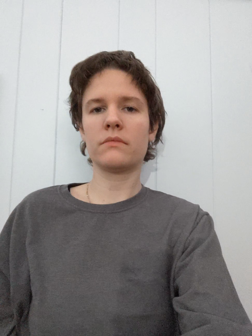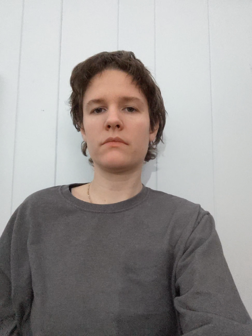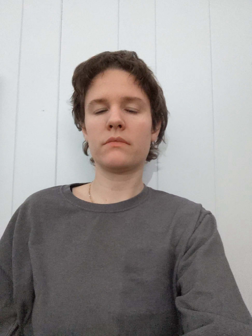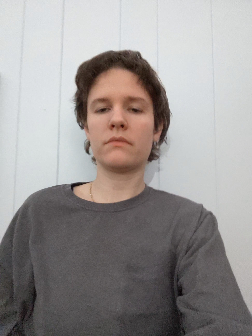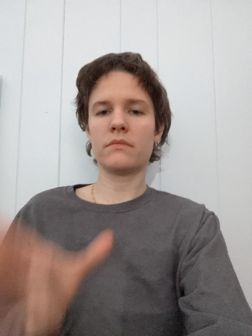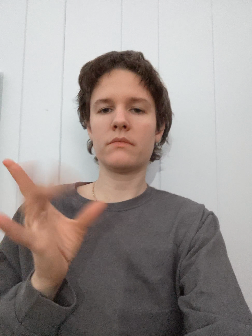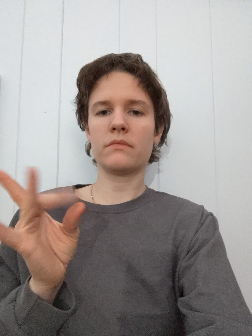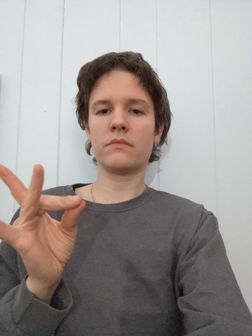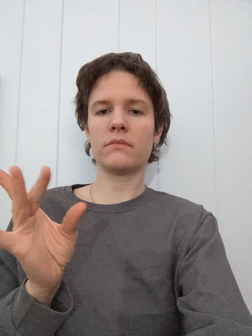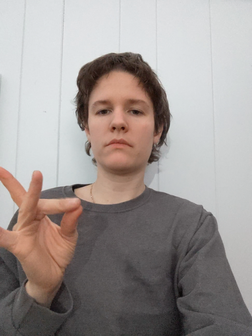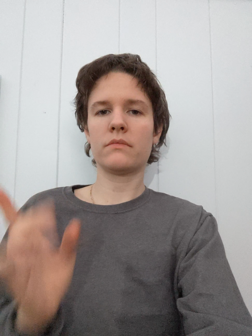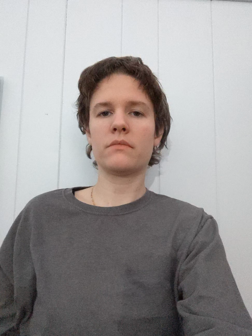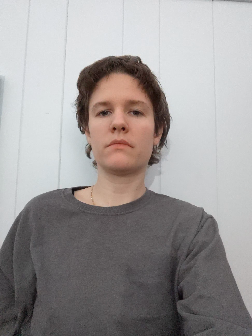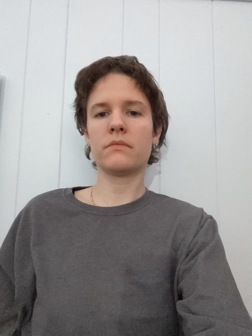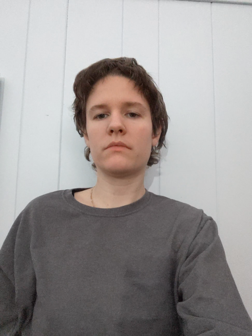sticky